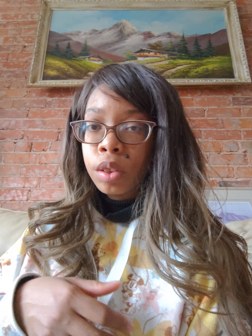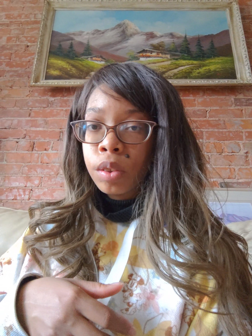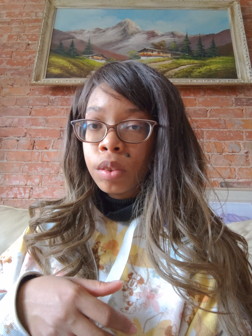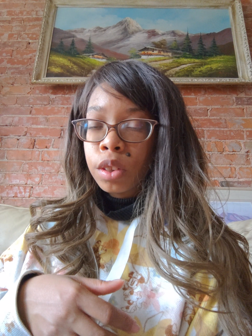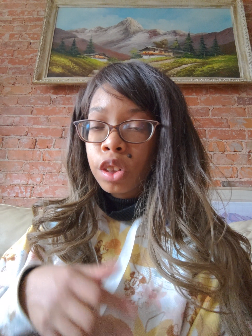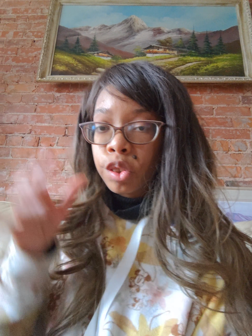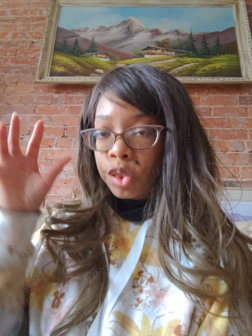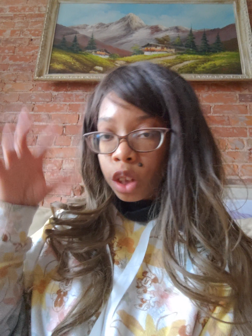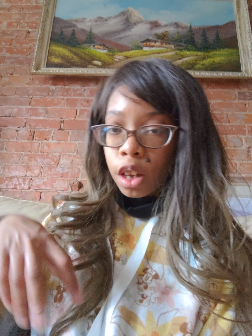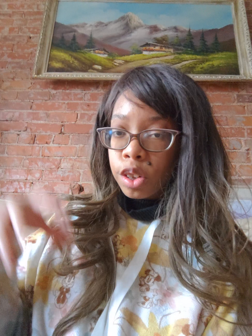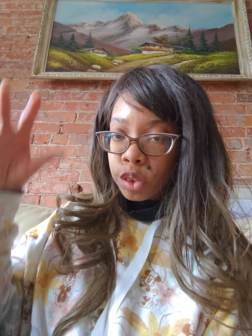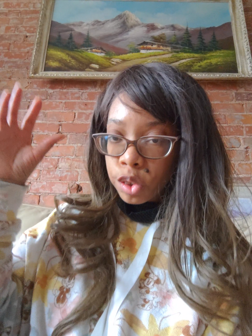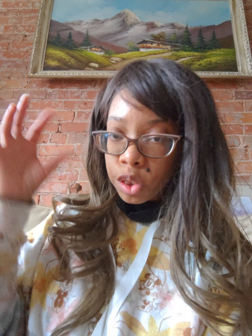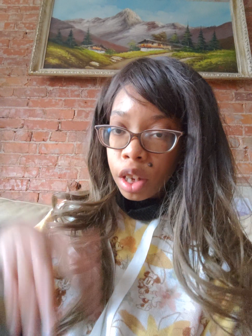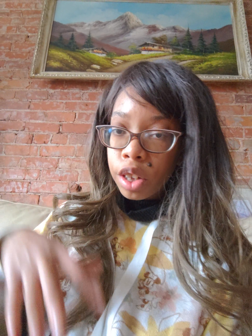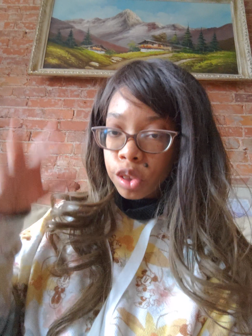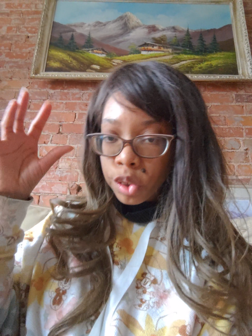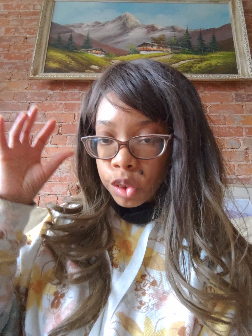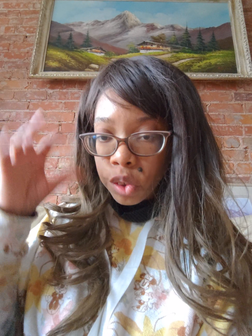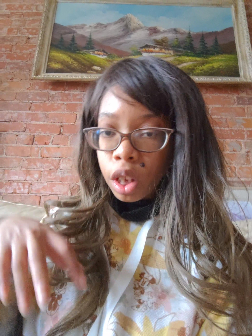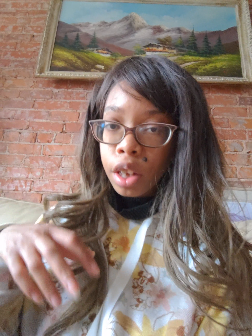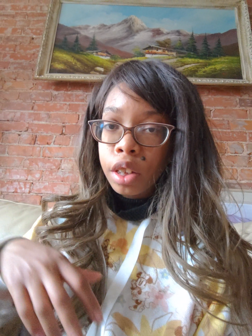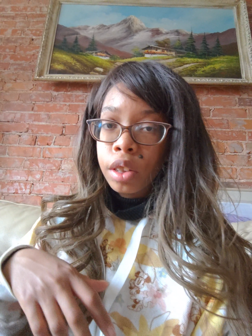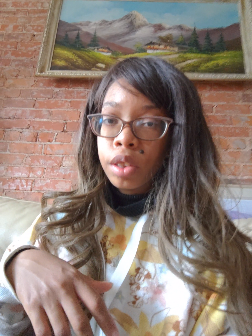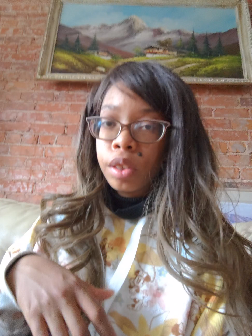rain